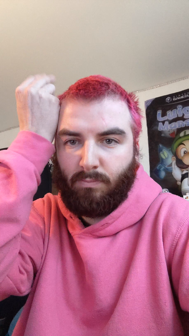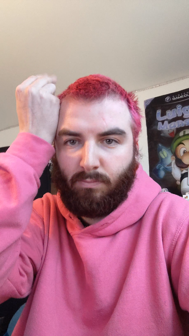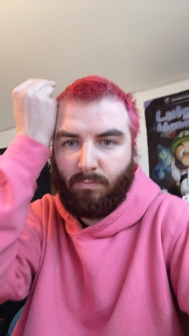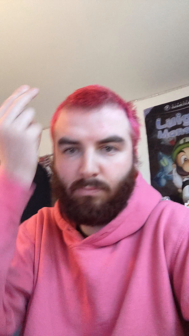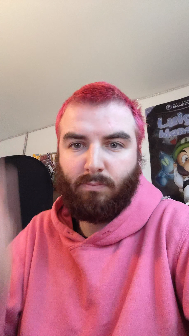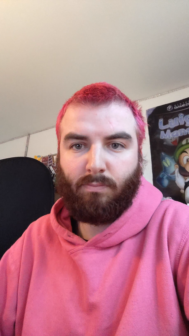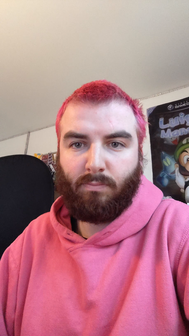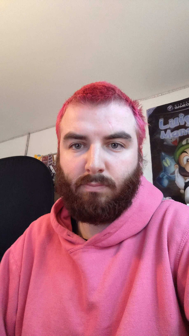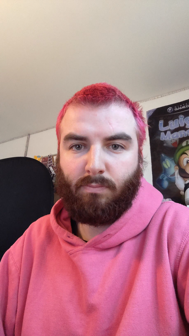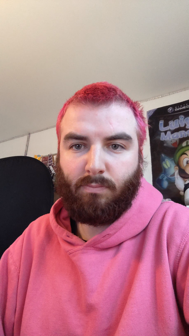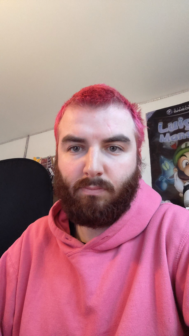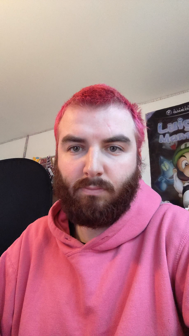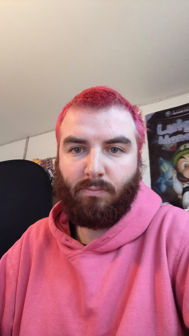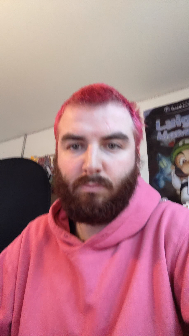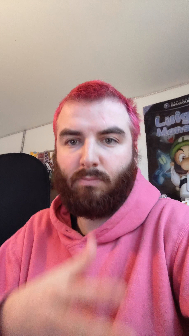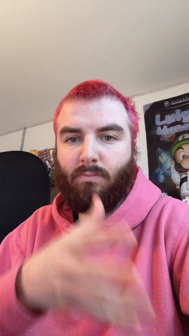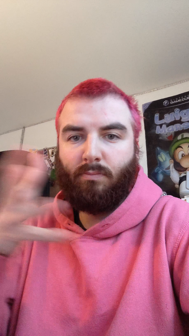a lot